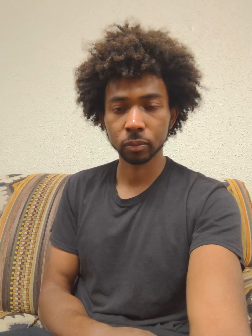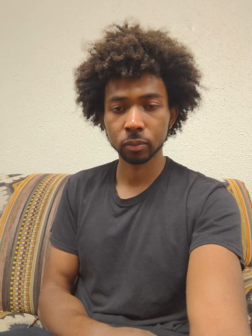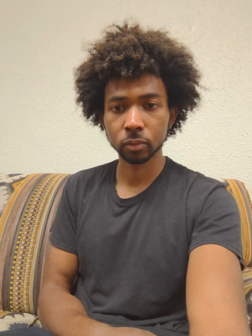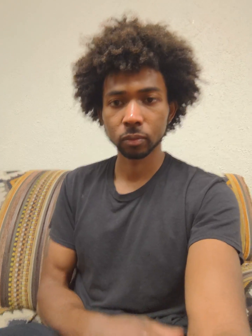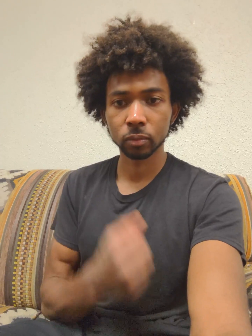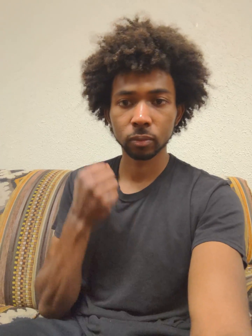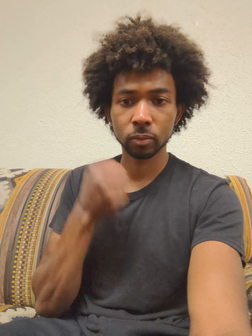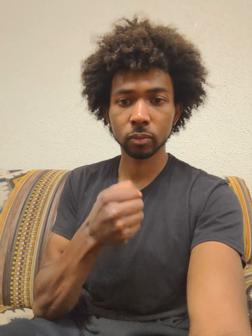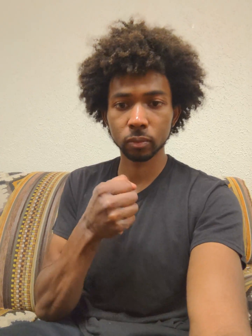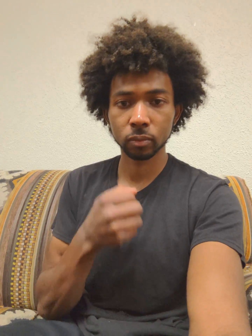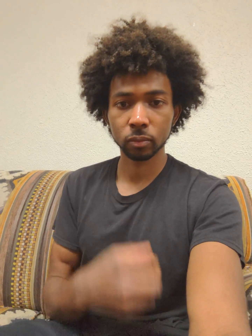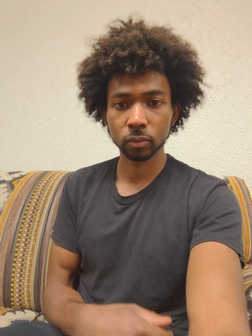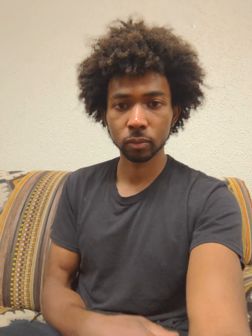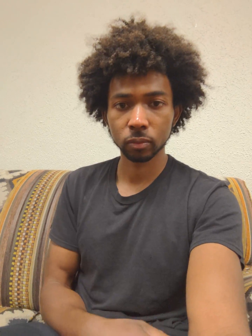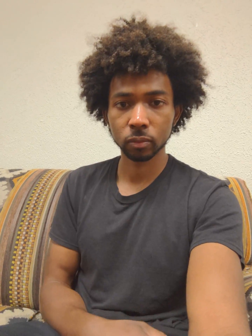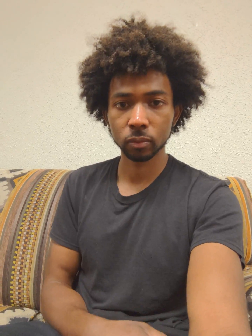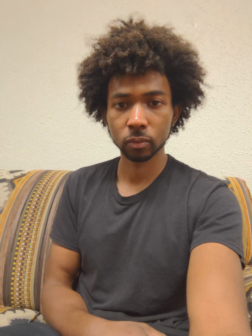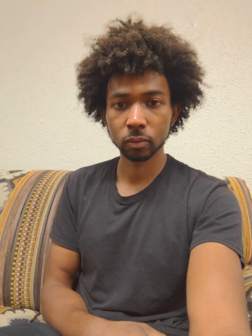hit